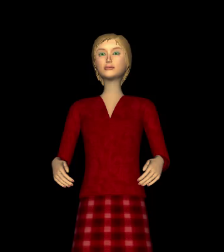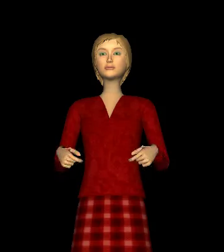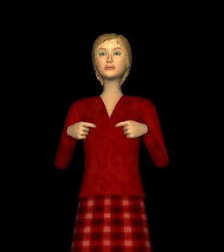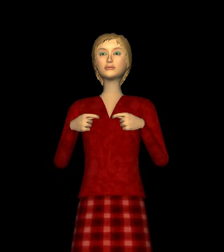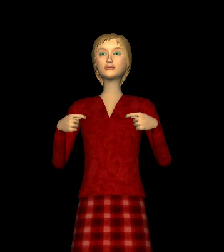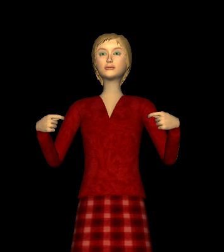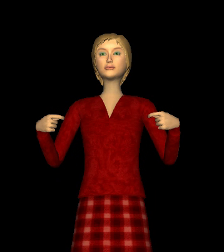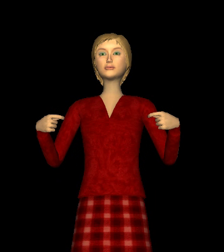واسع